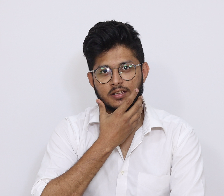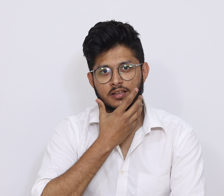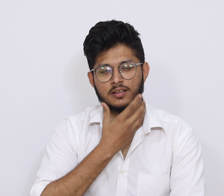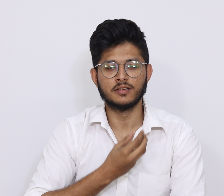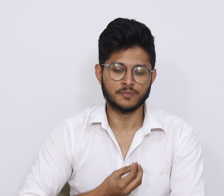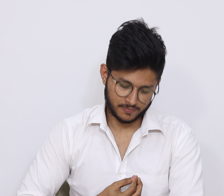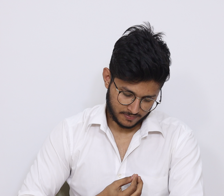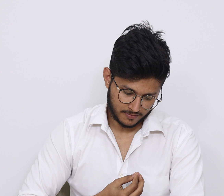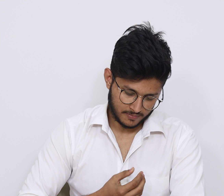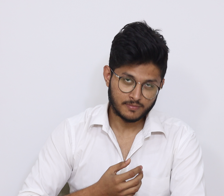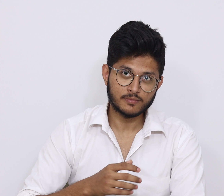sad